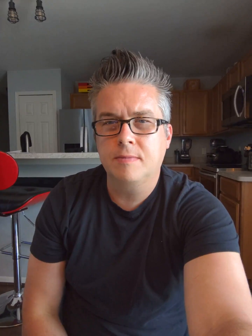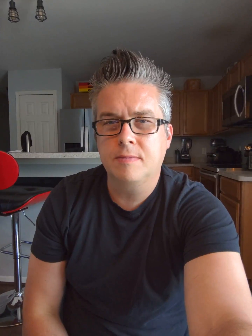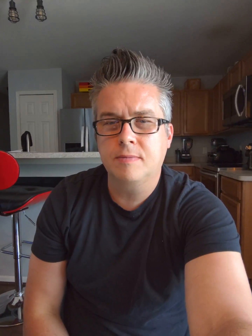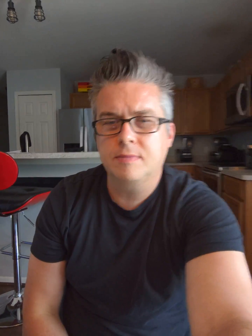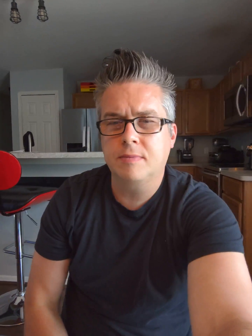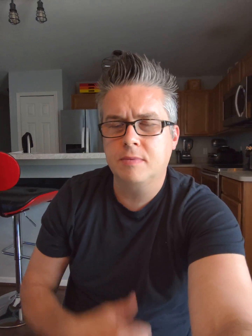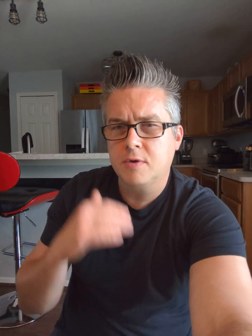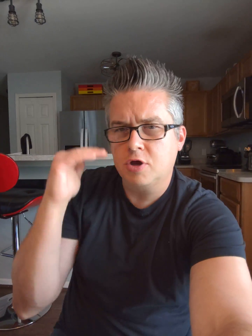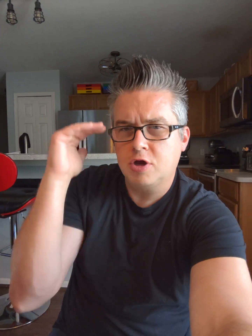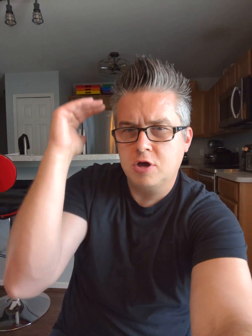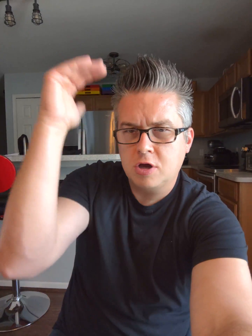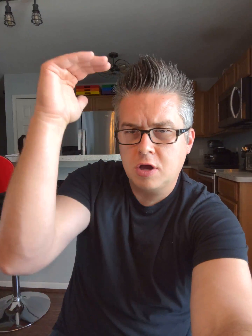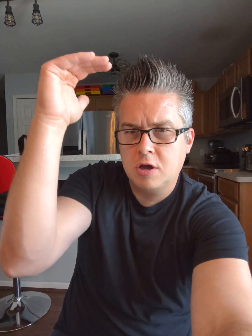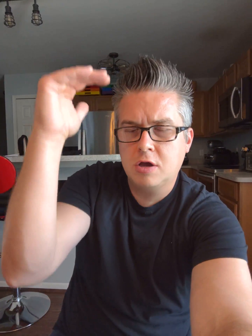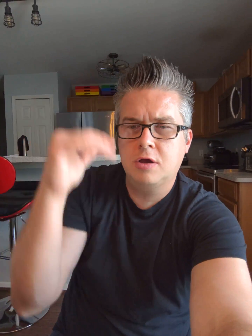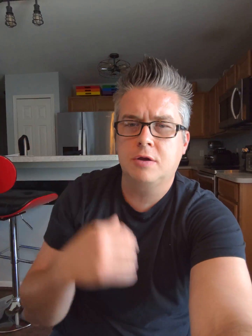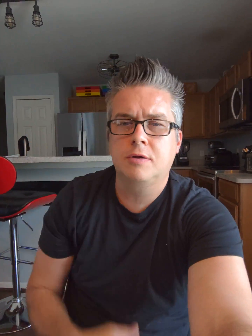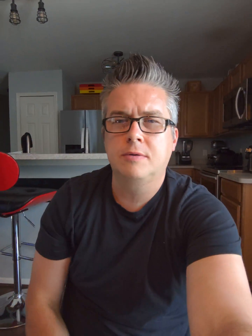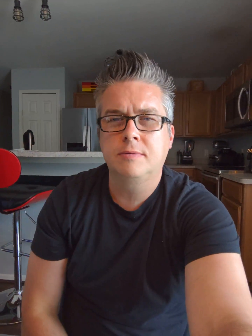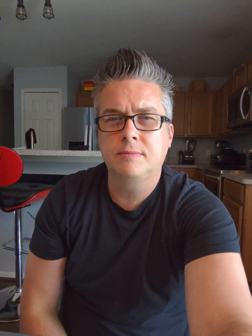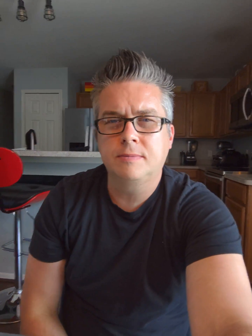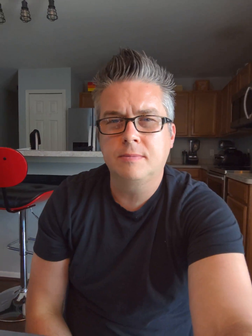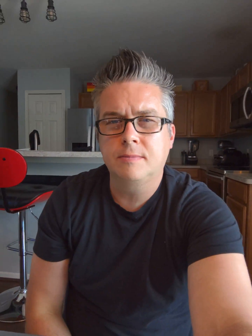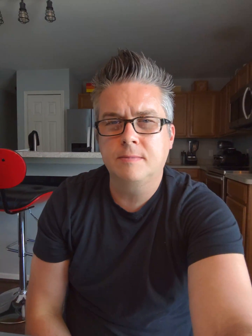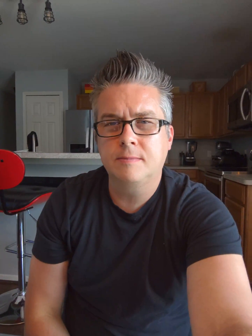big